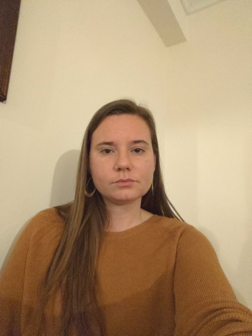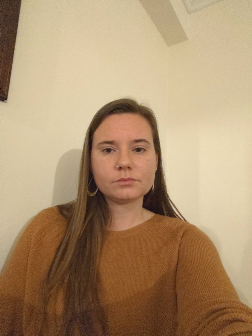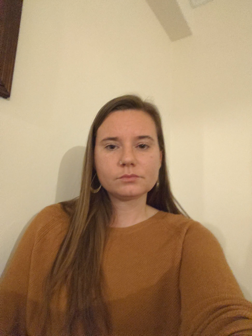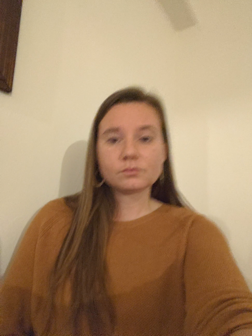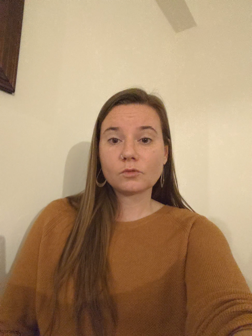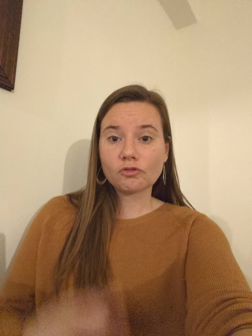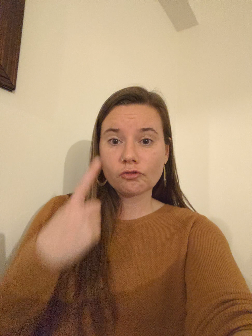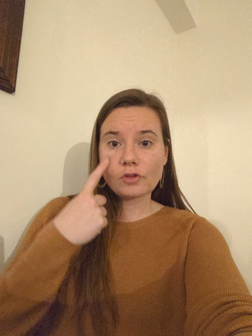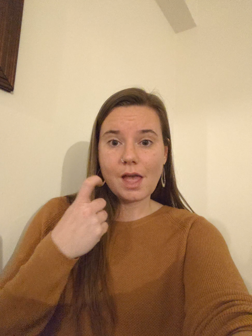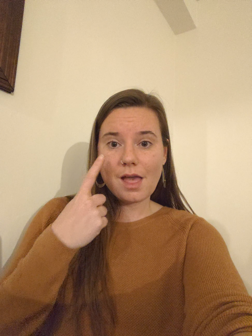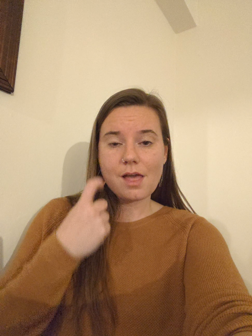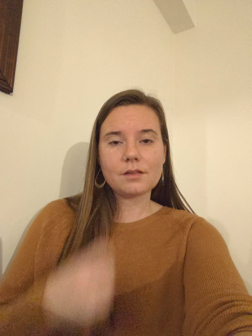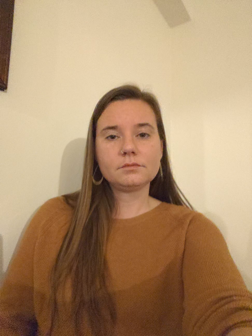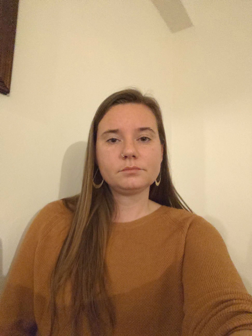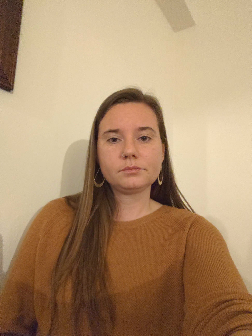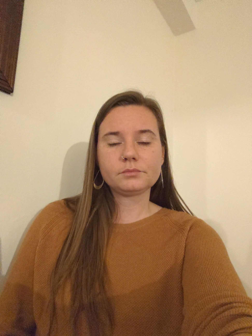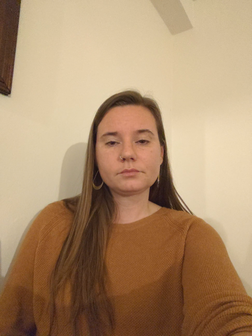cry